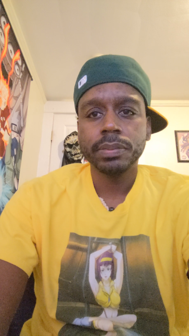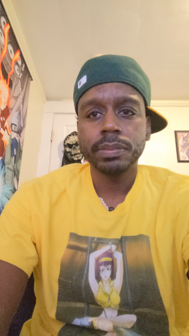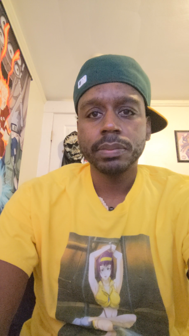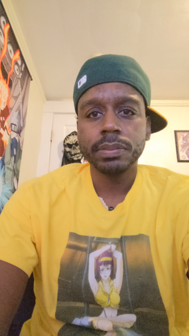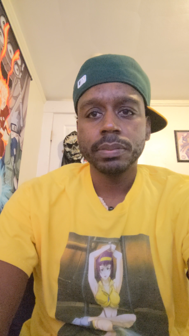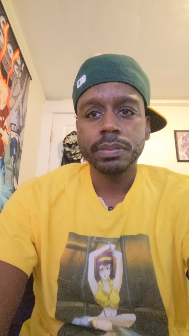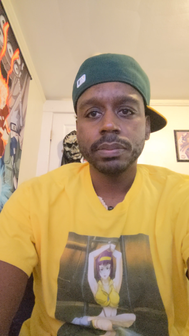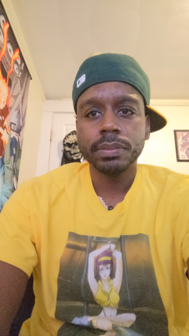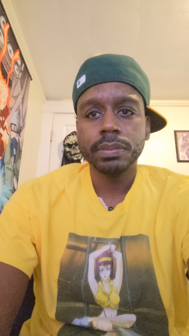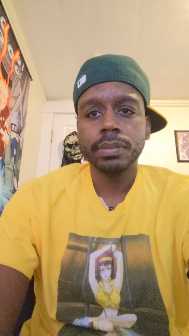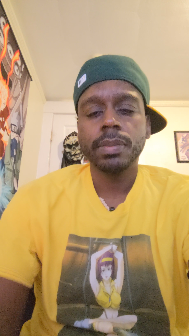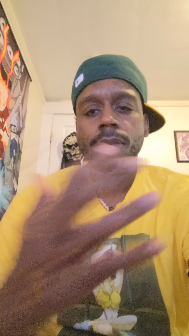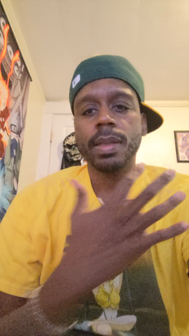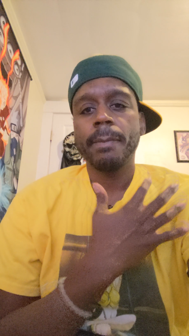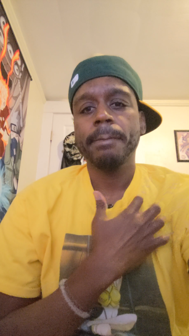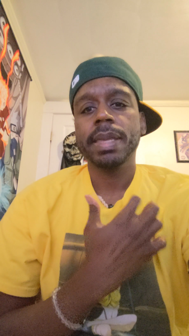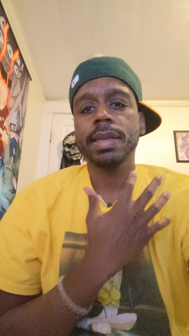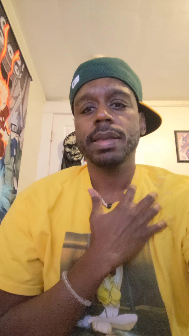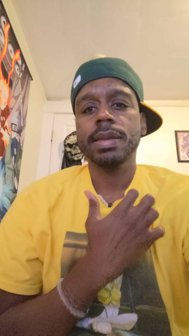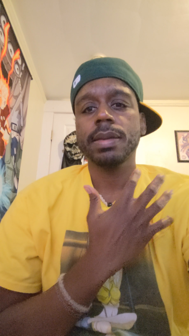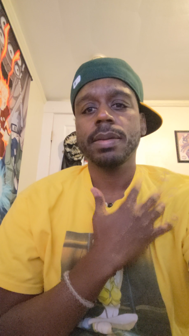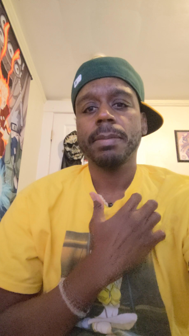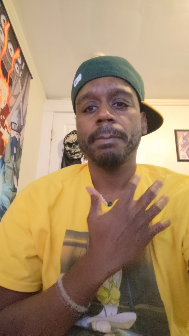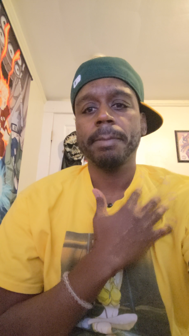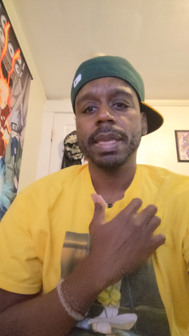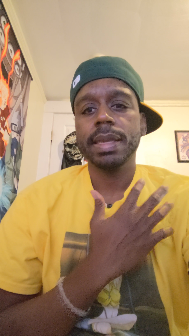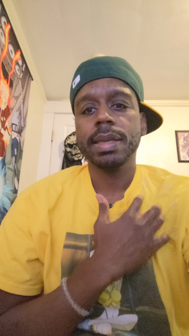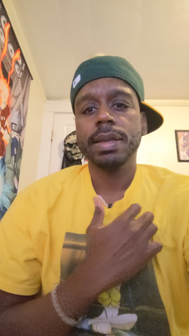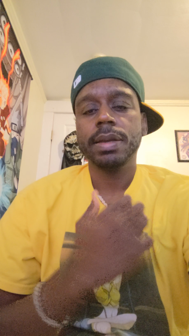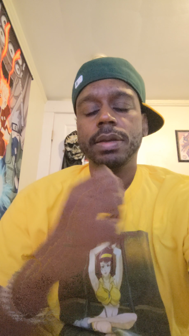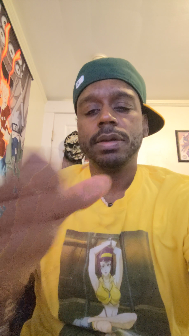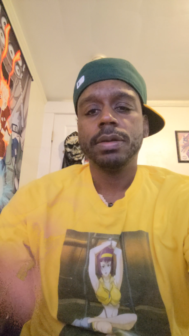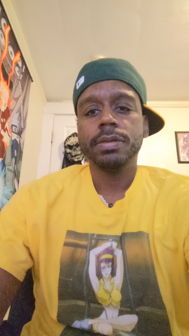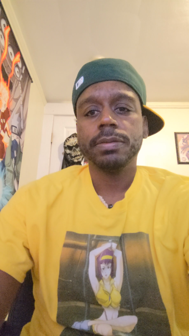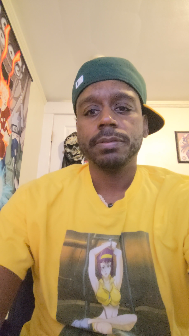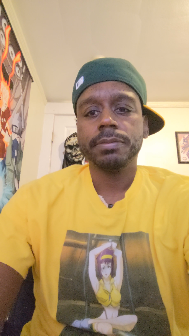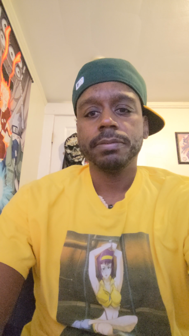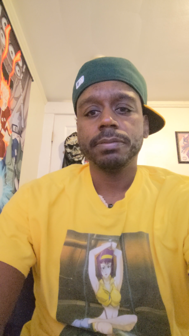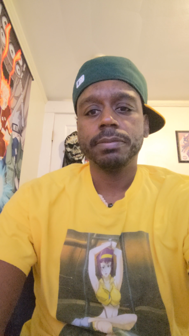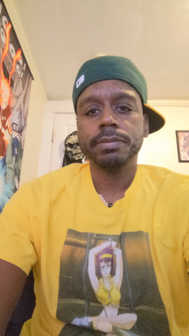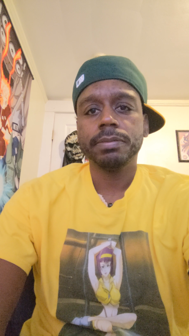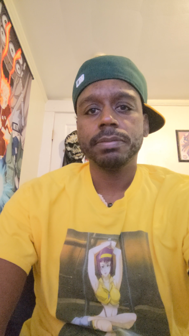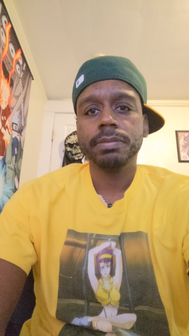bear